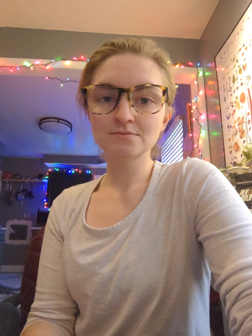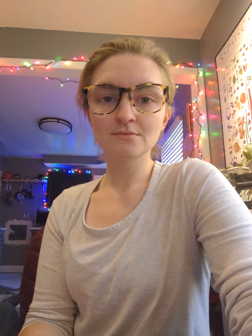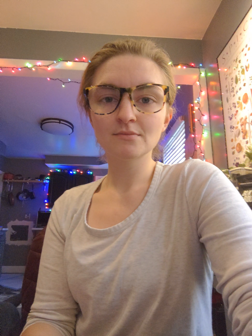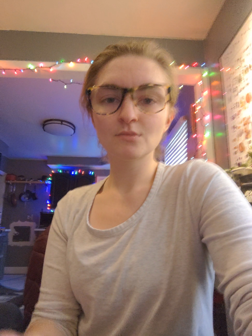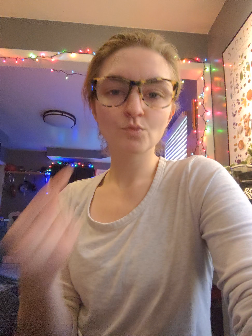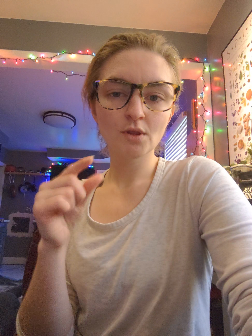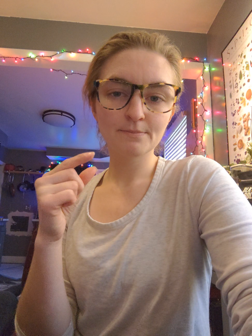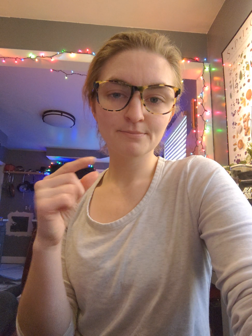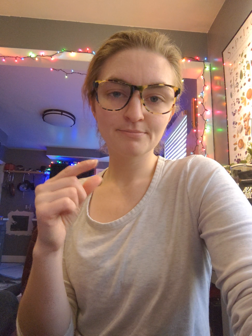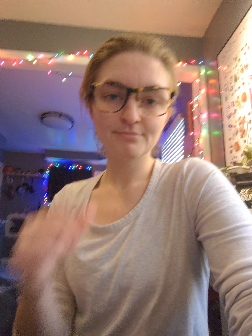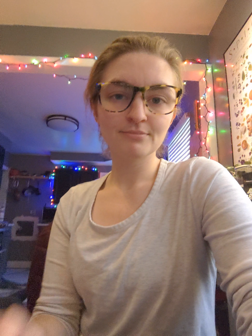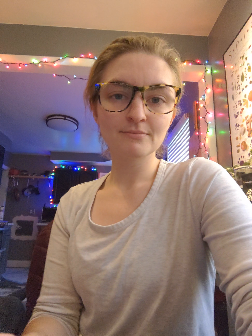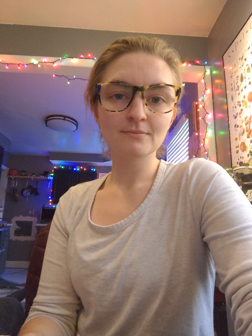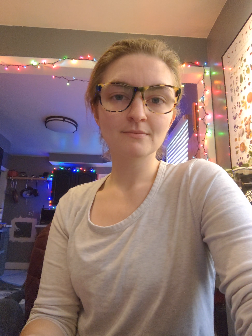green